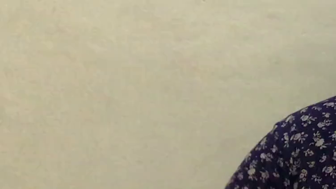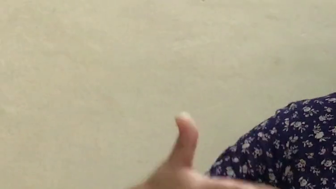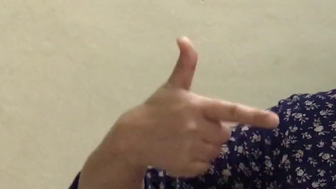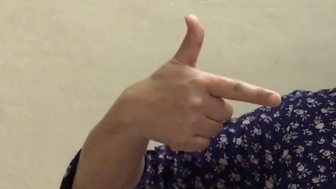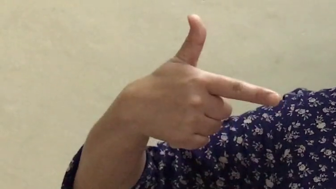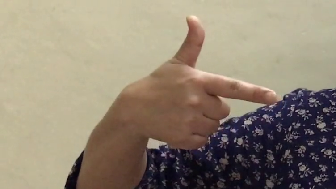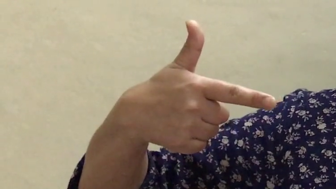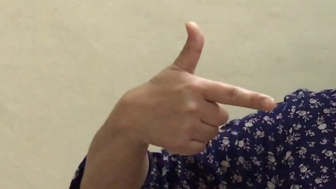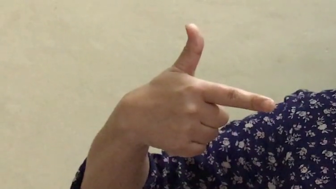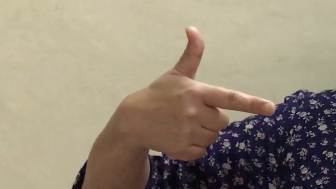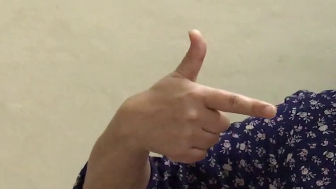ज्ञ